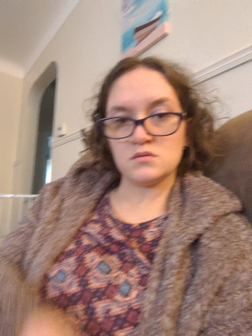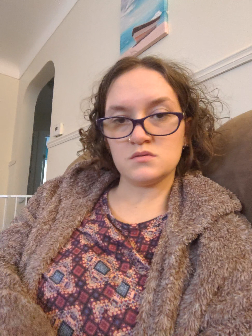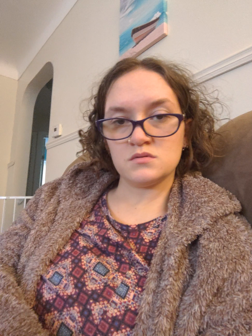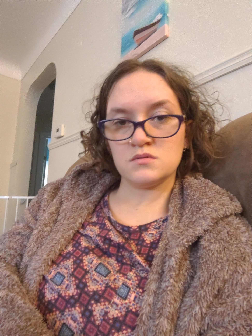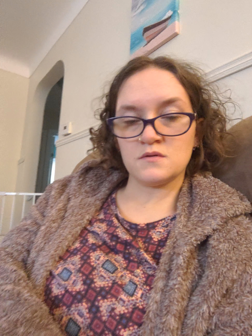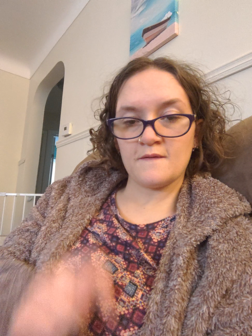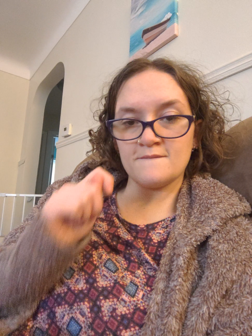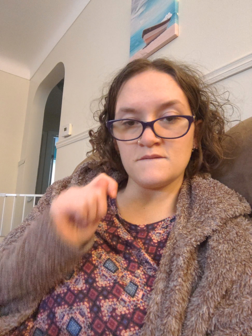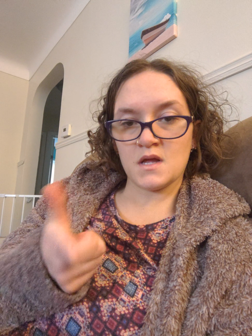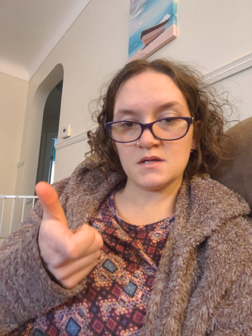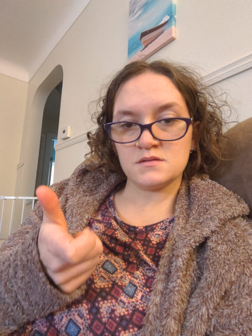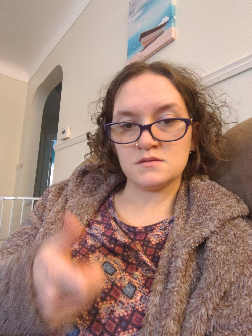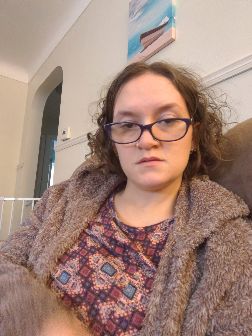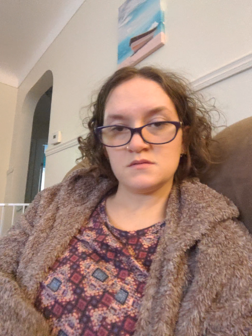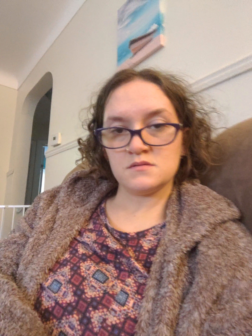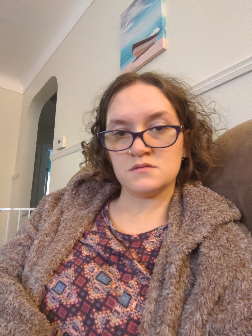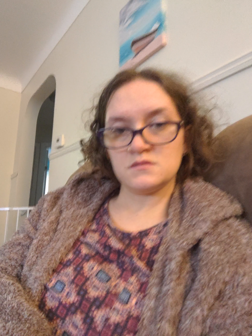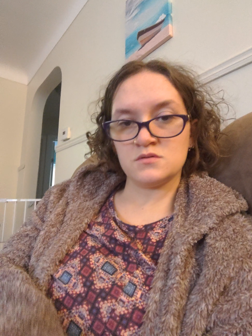fast